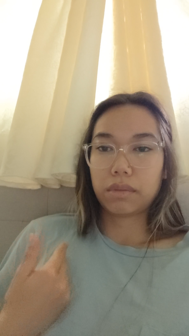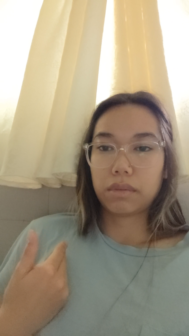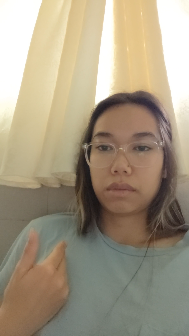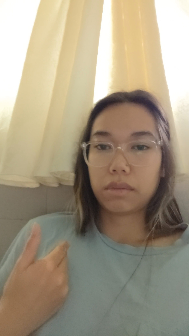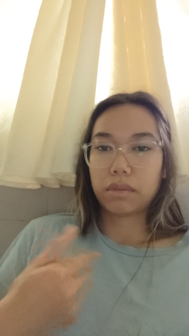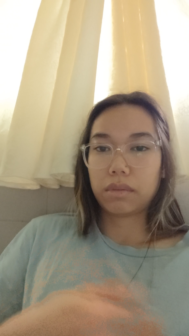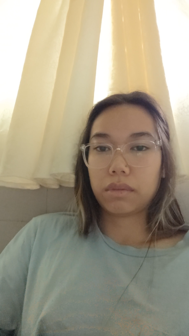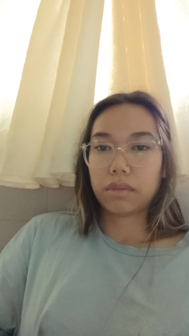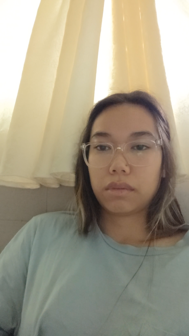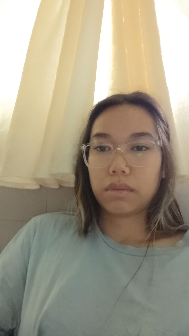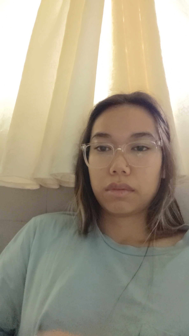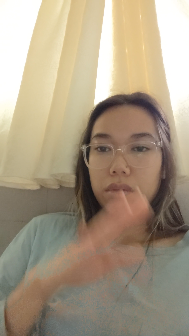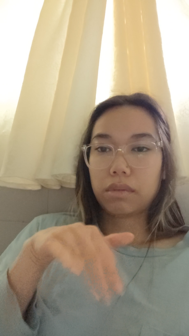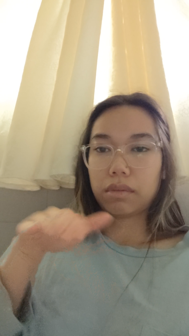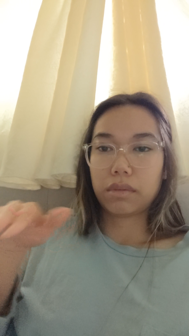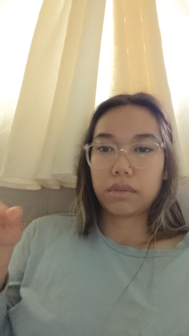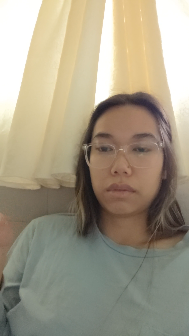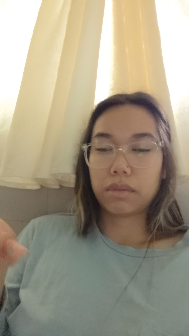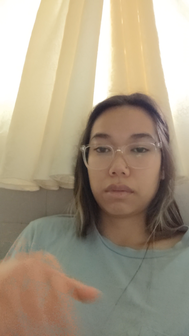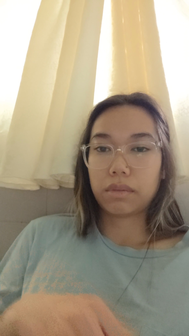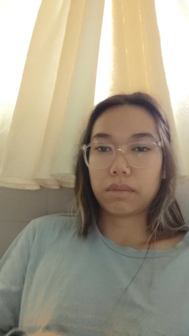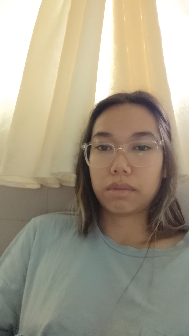children